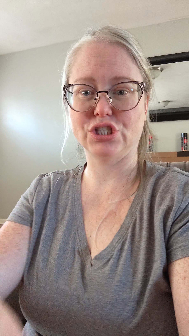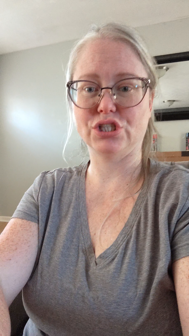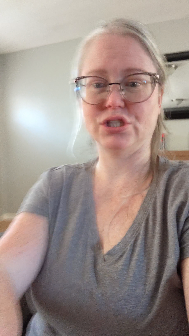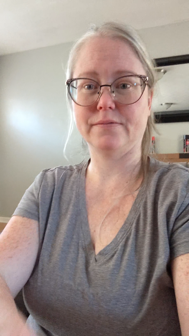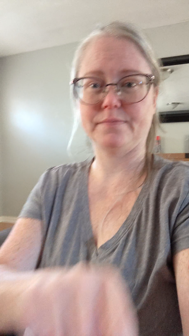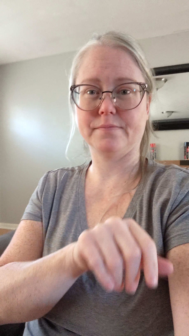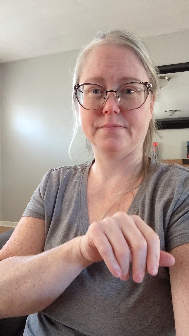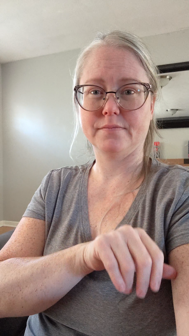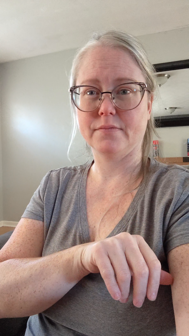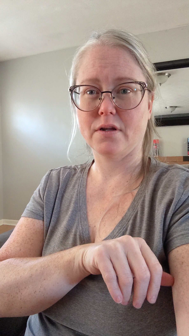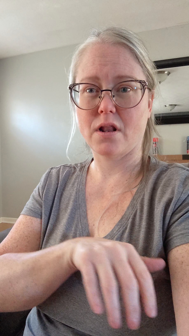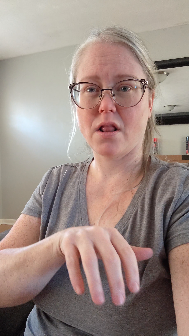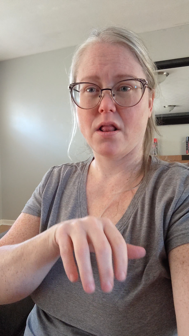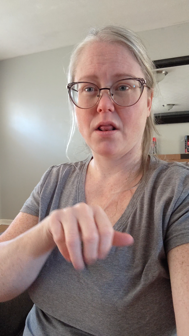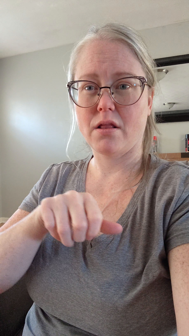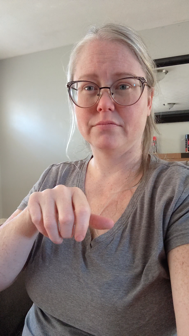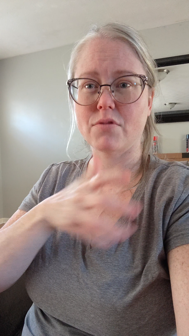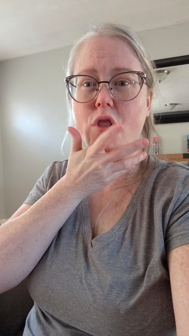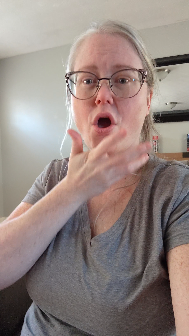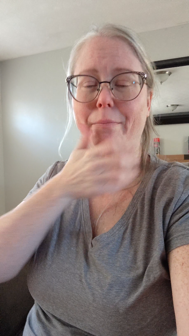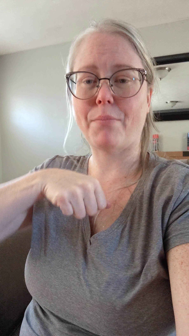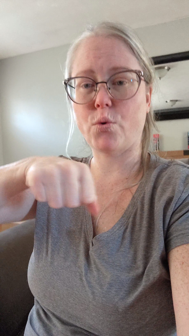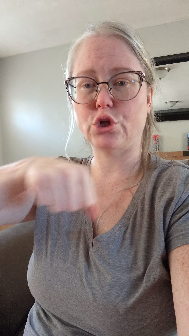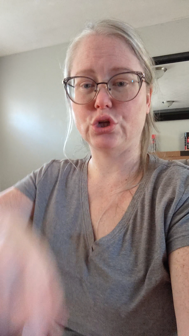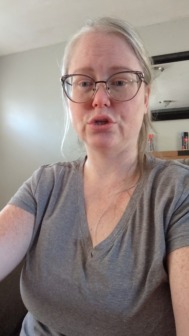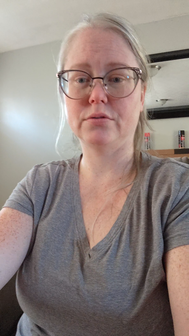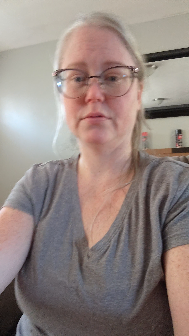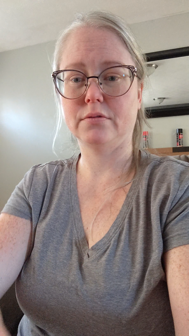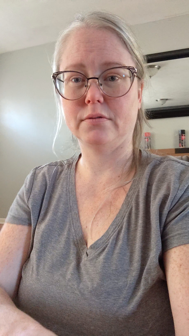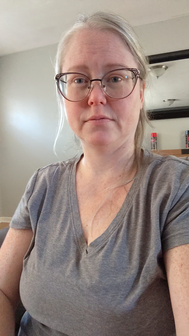lawn mower